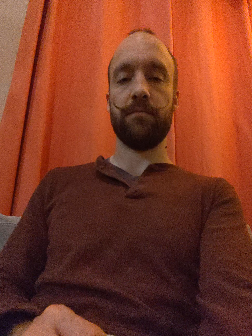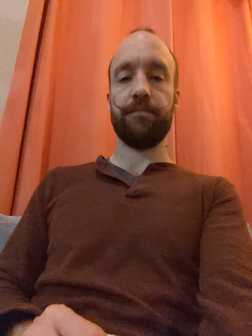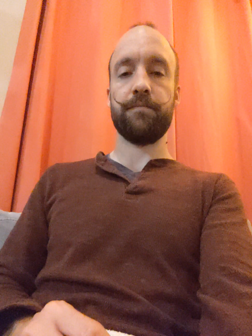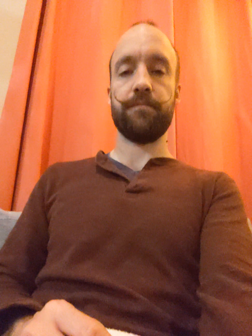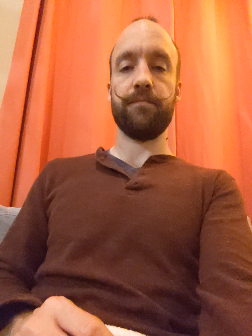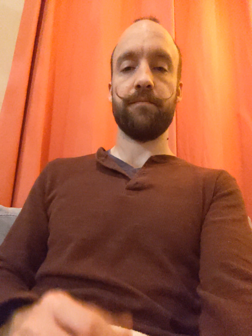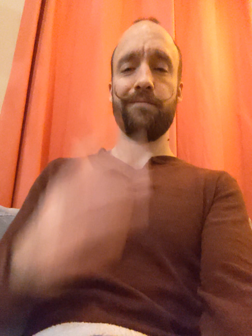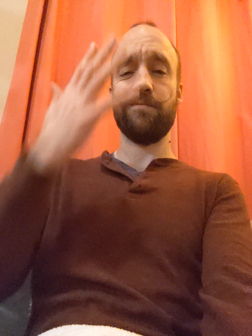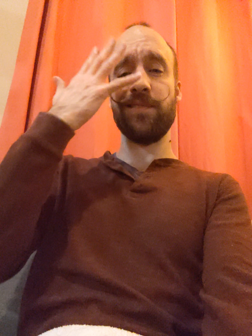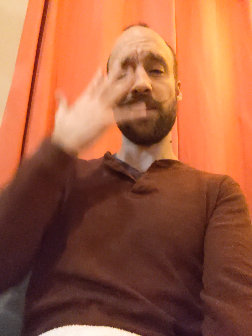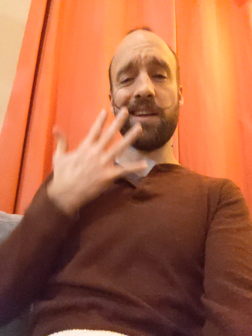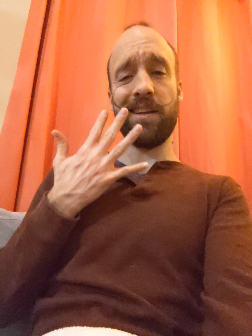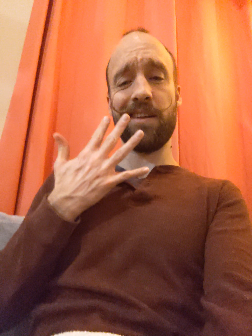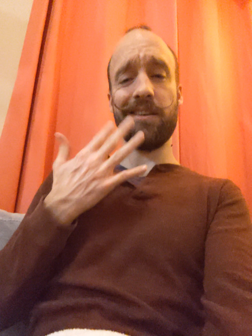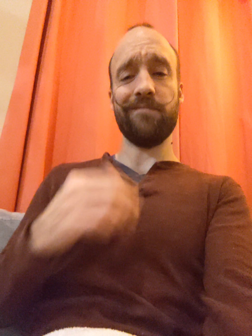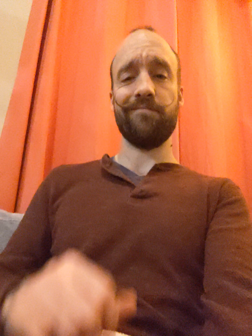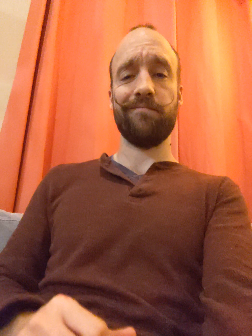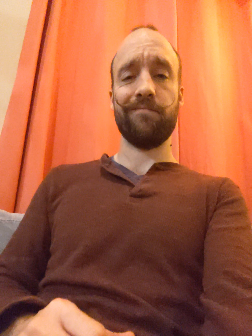sad